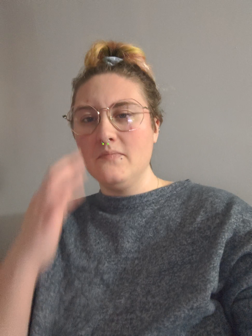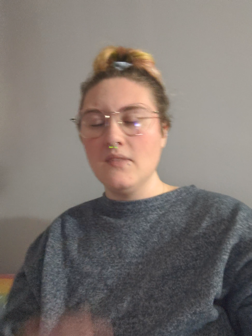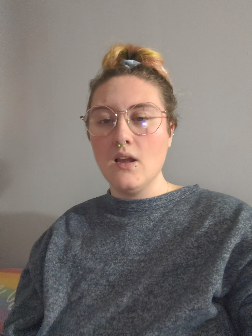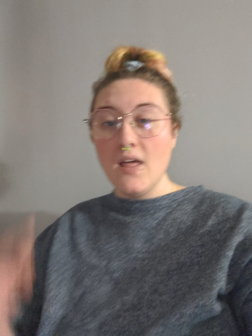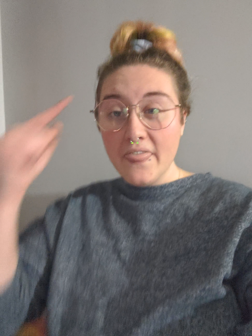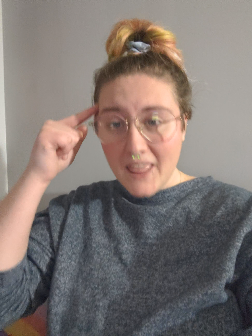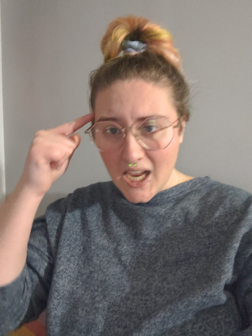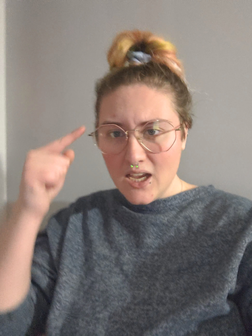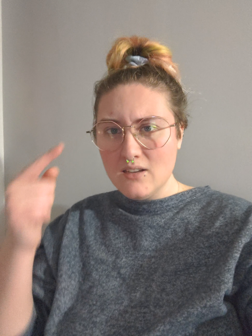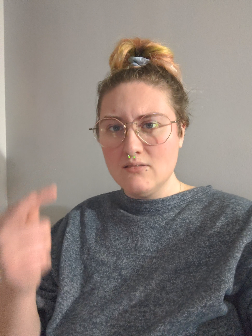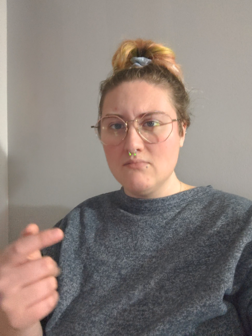think